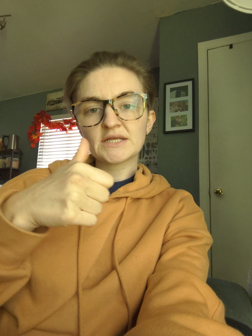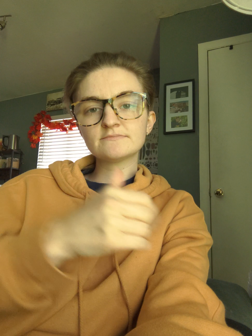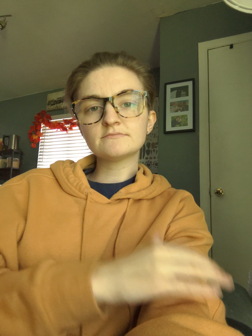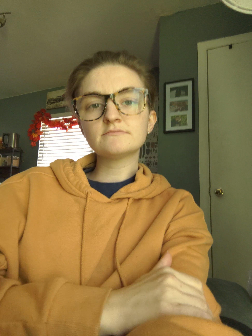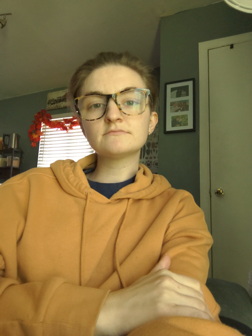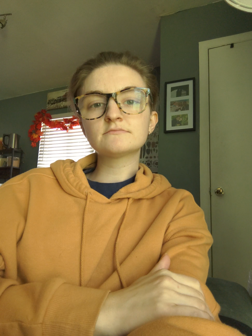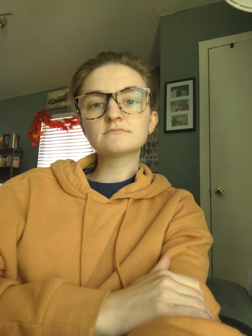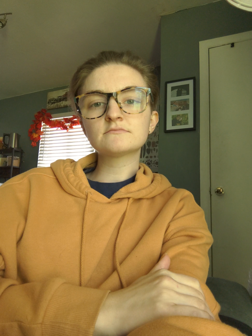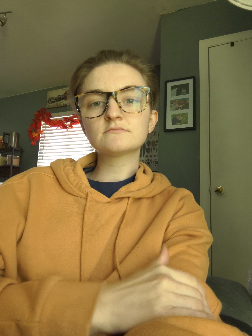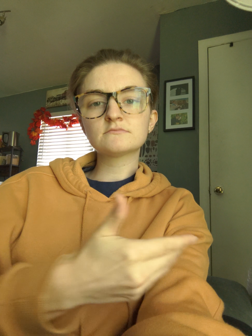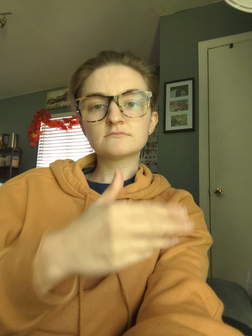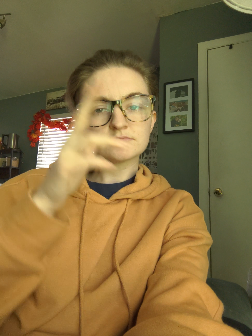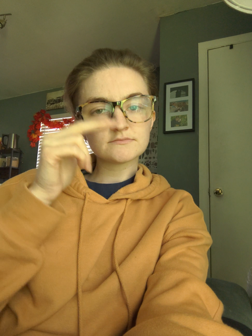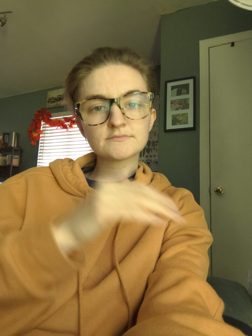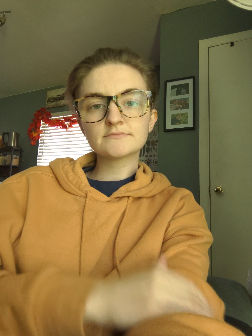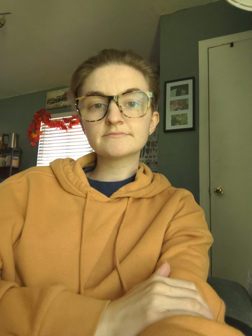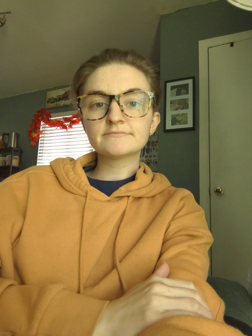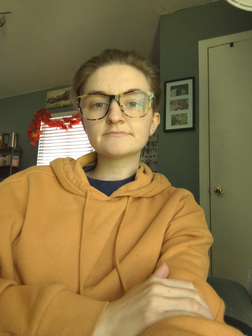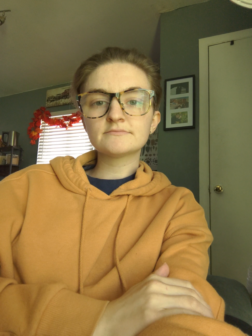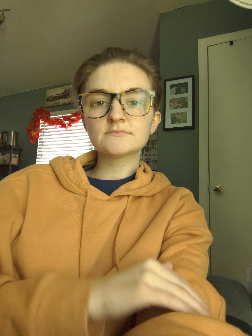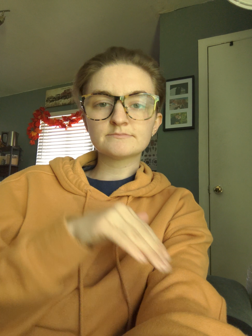pony